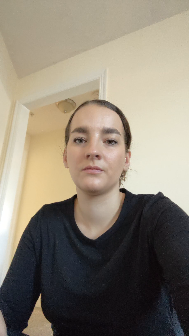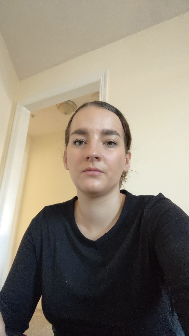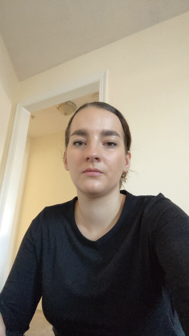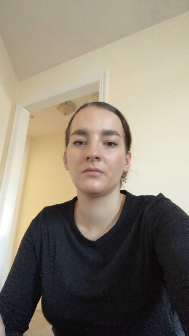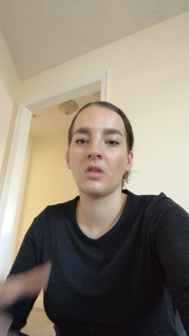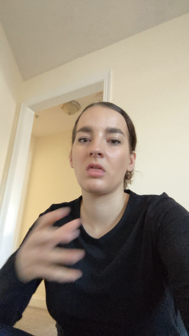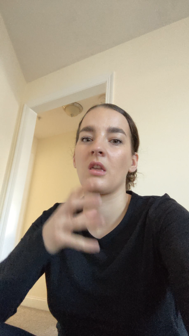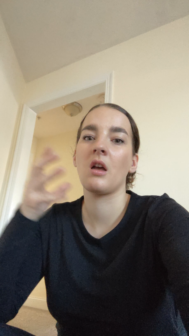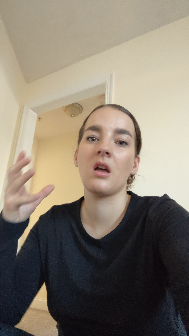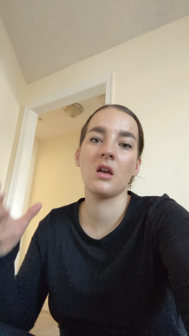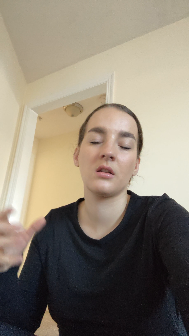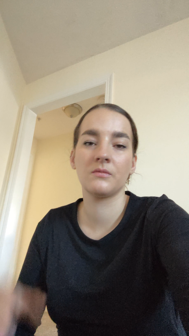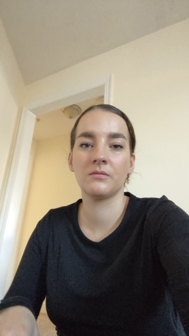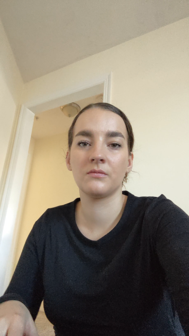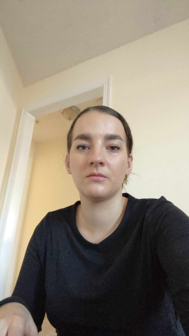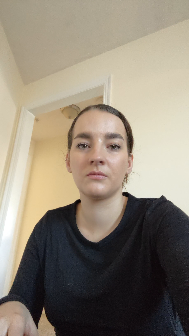a lot